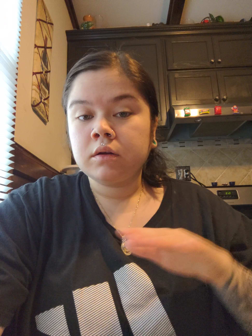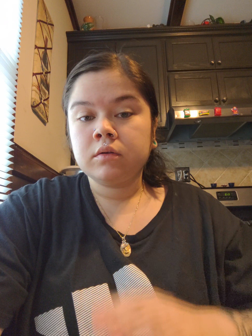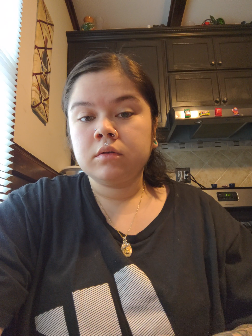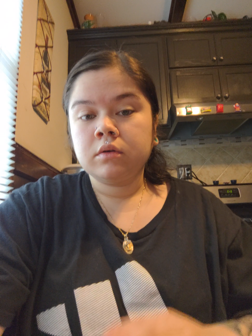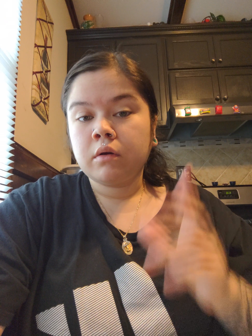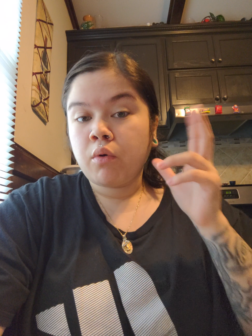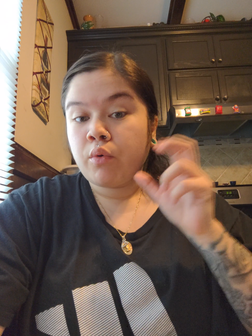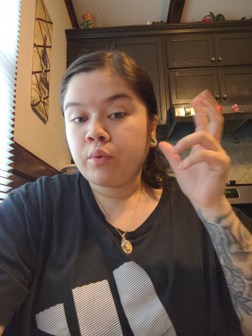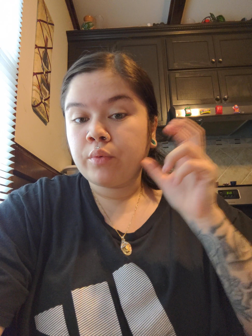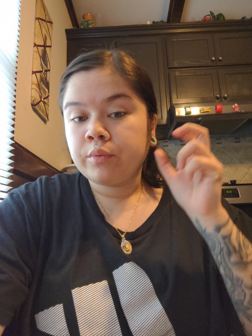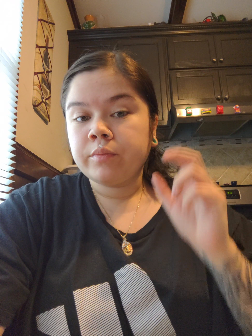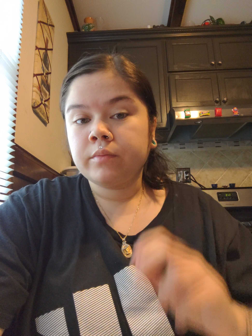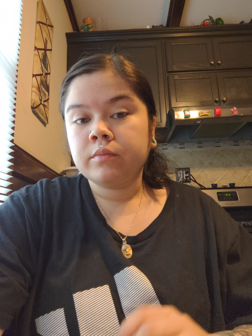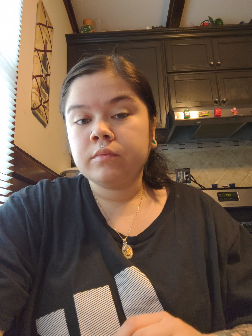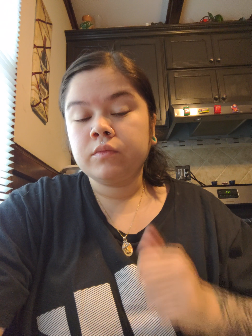hear